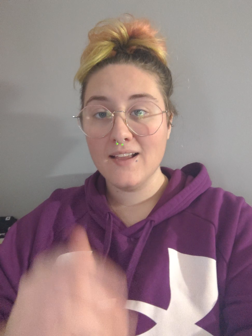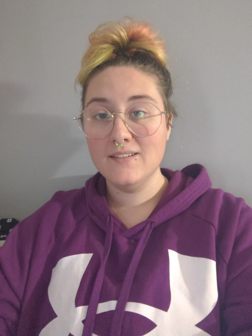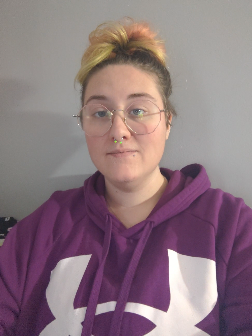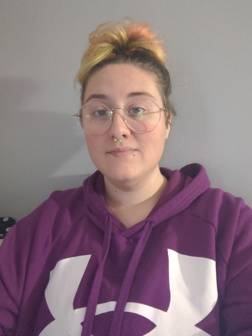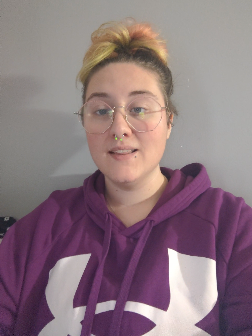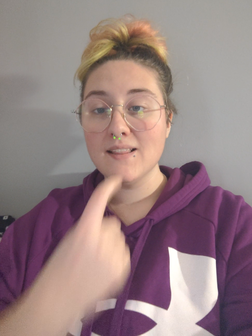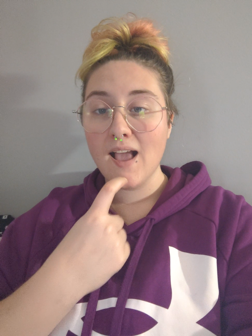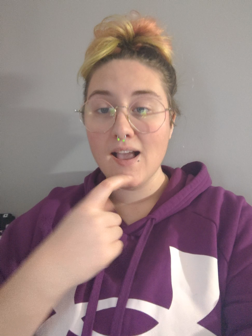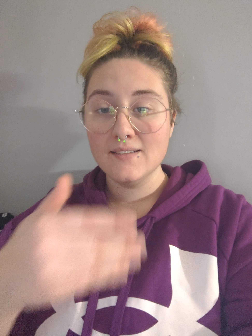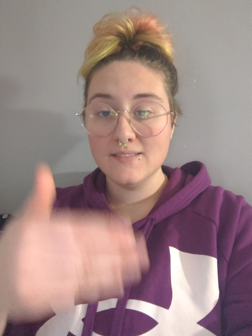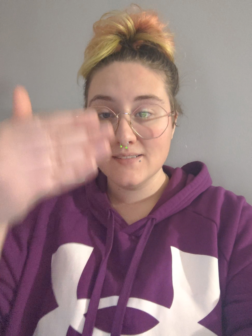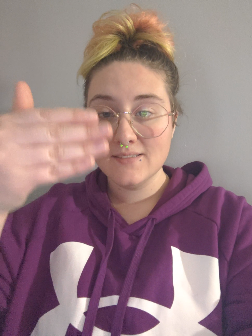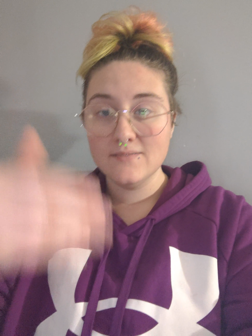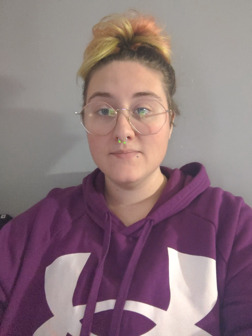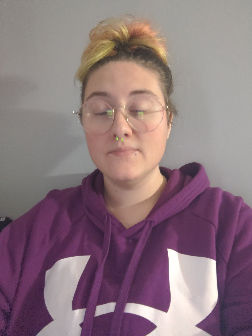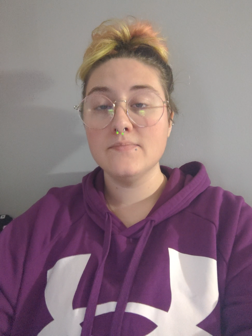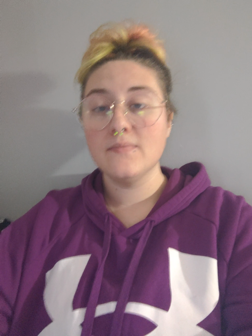window